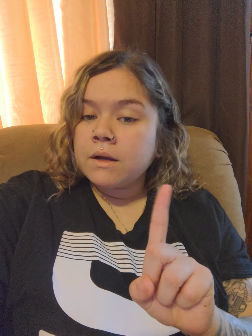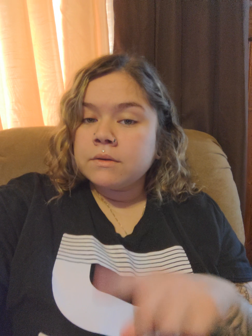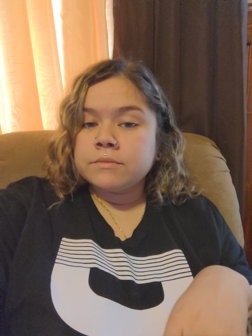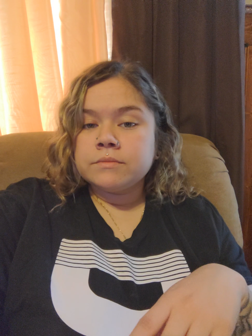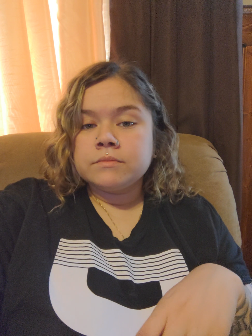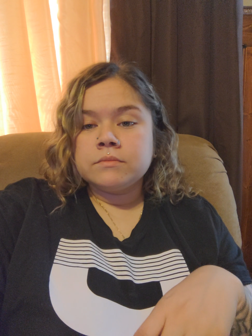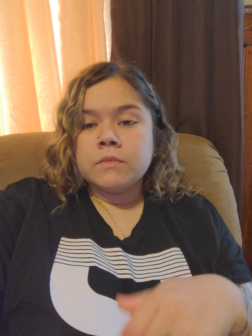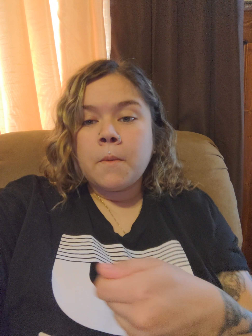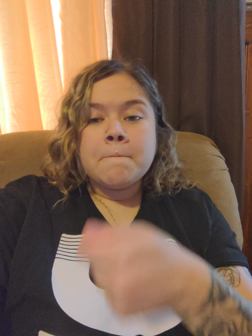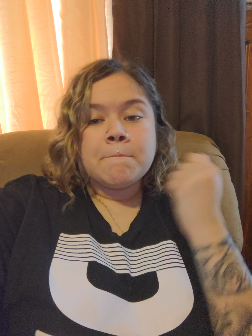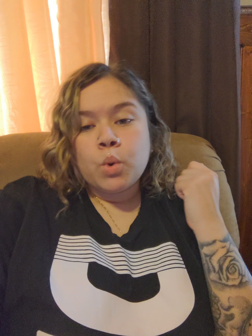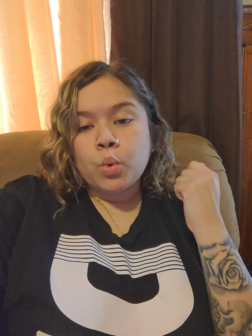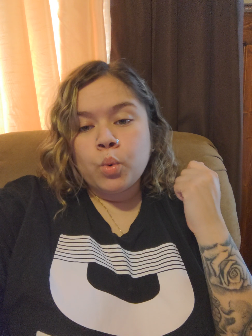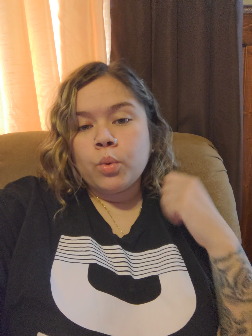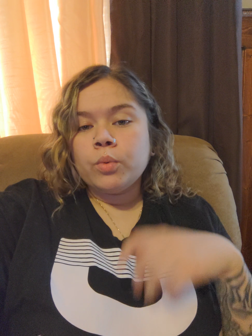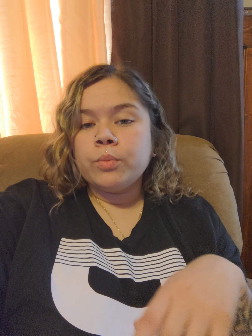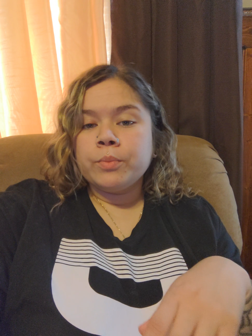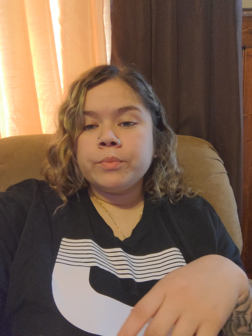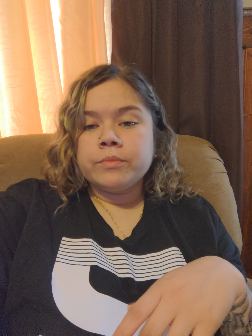pull